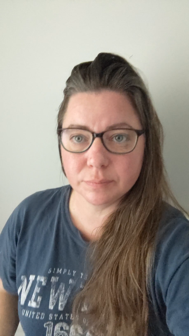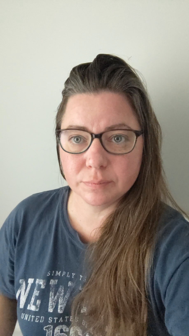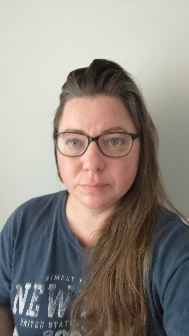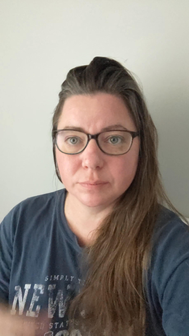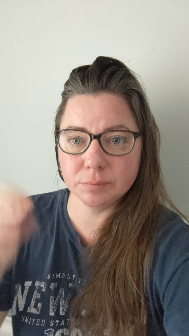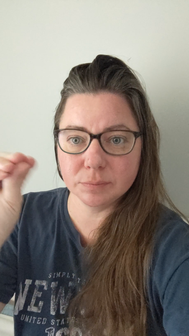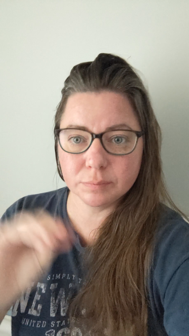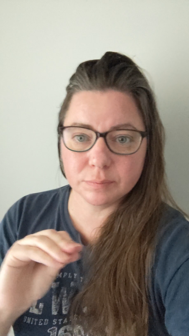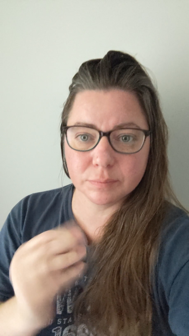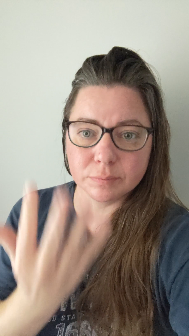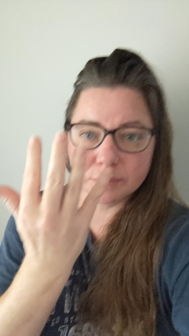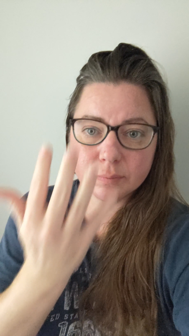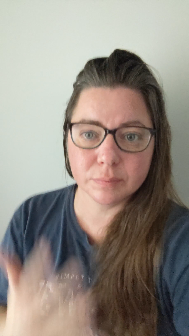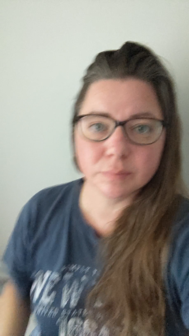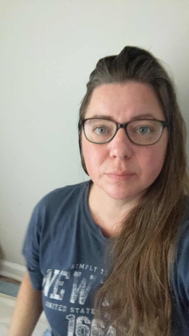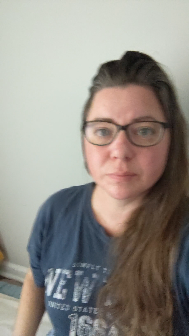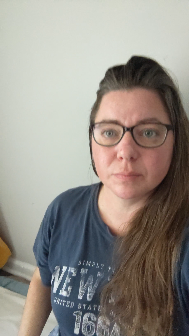gloves